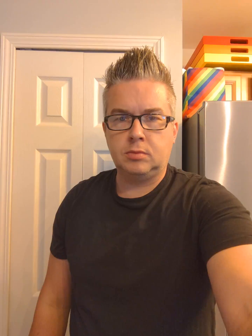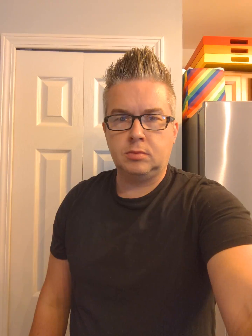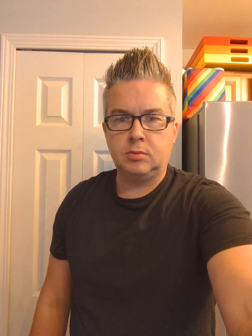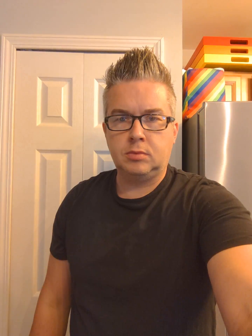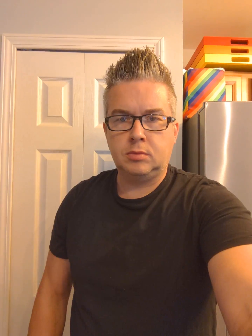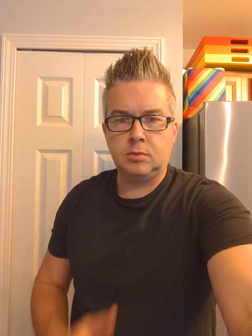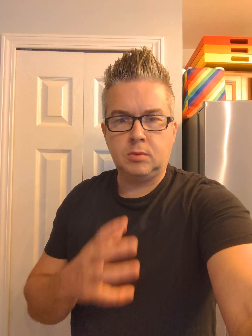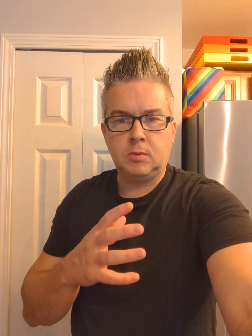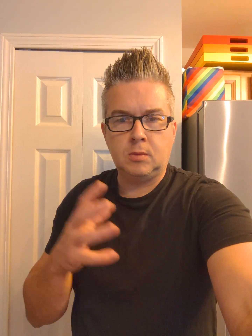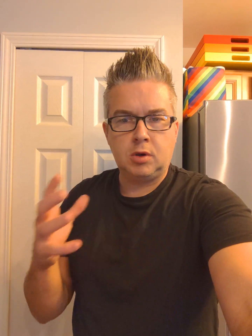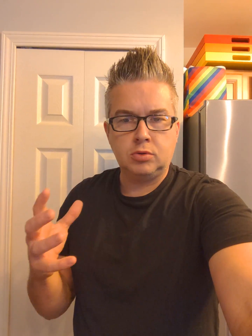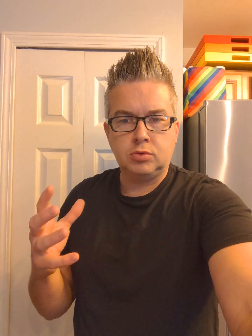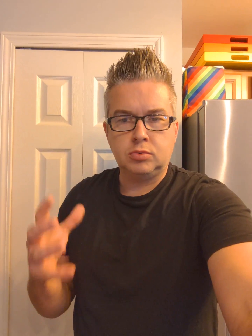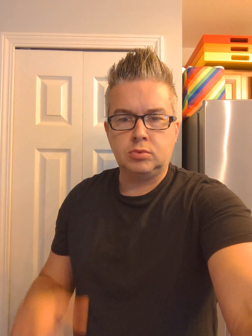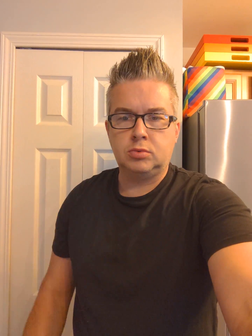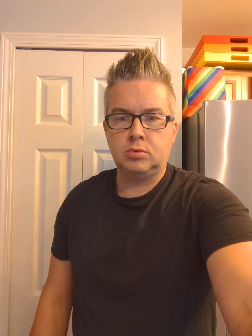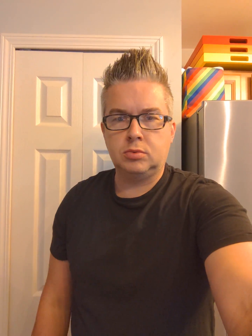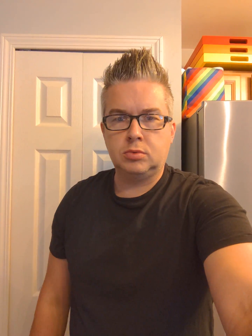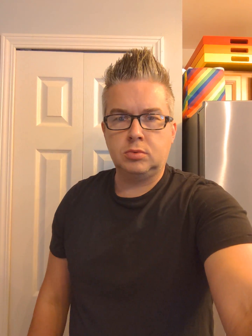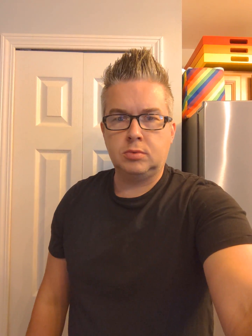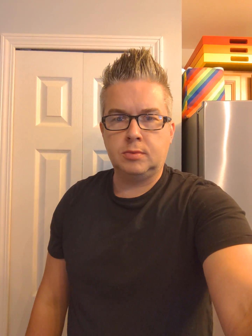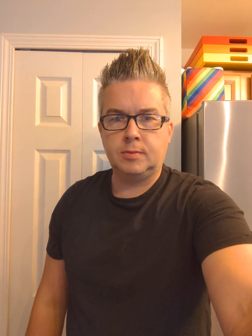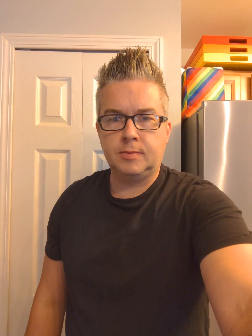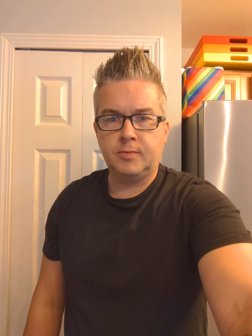much